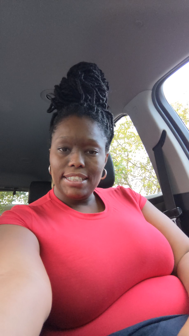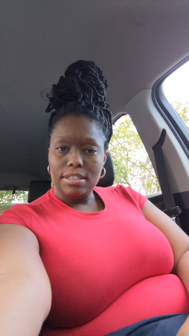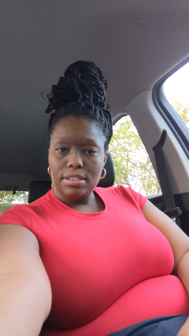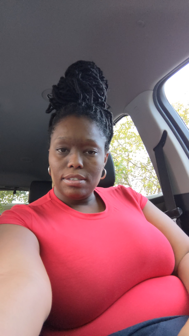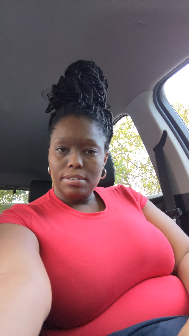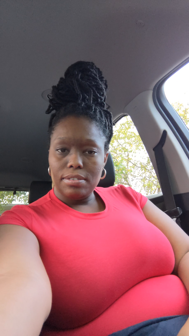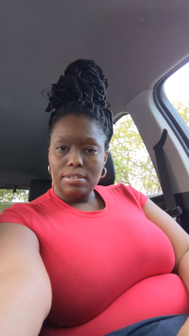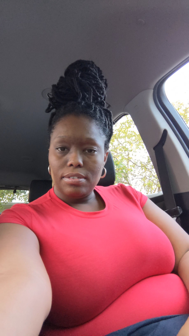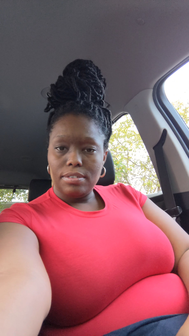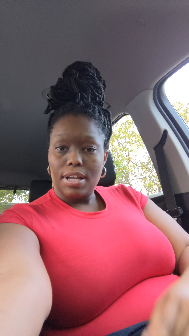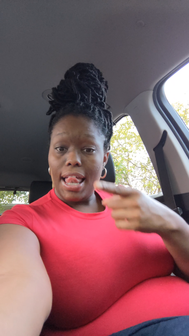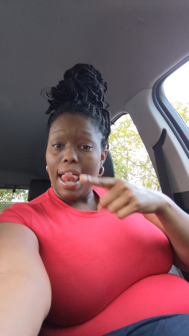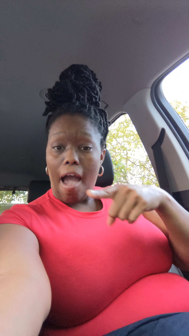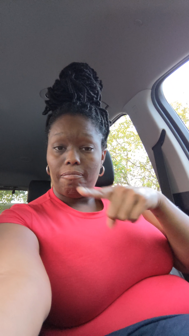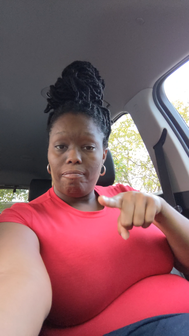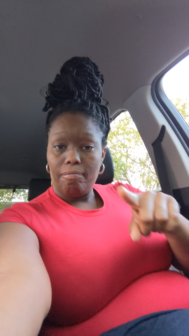knife